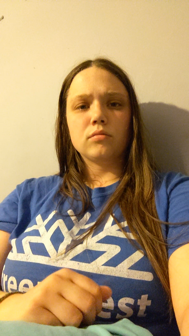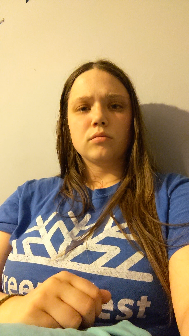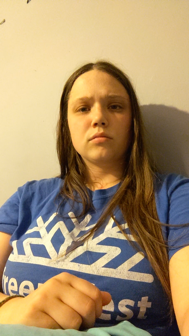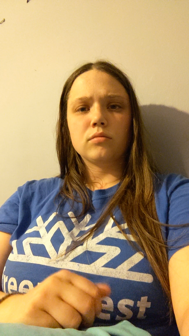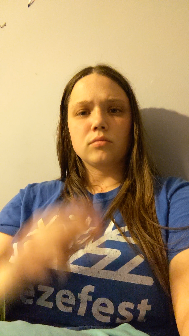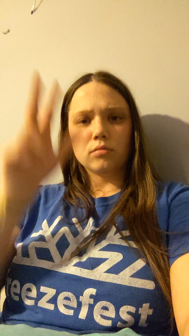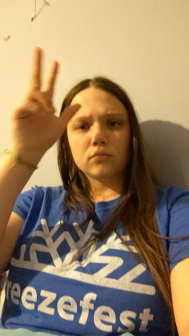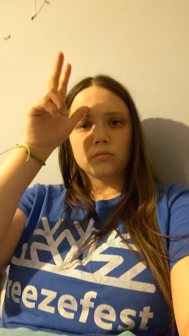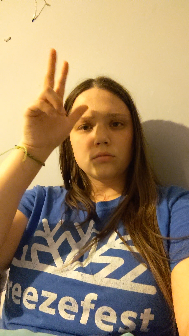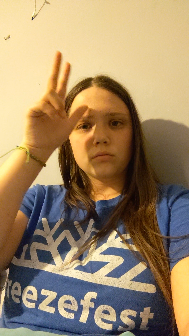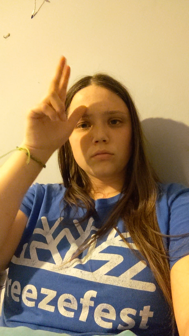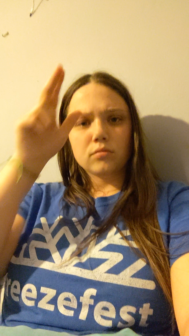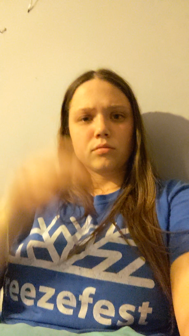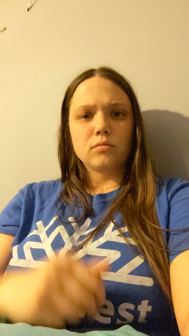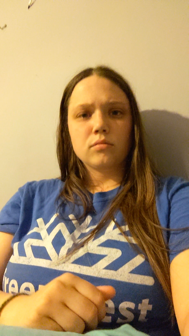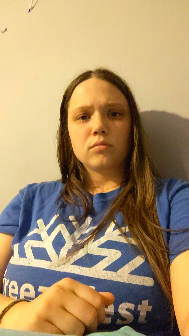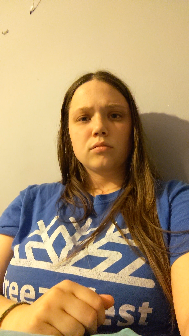rooster